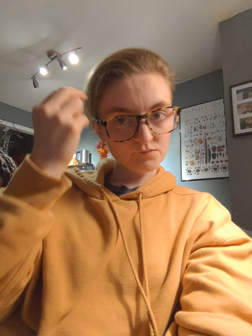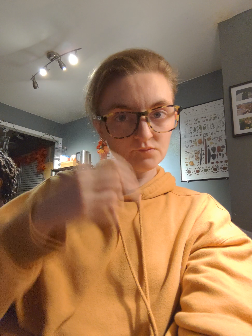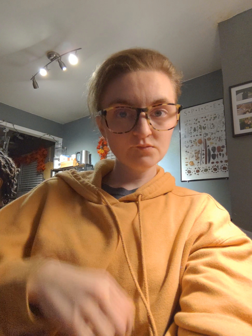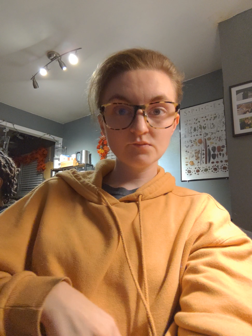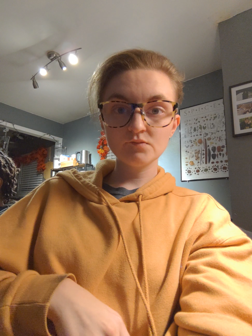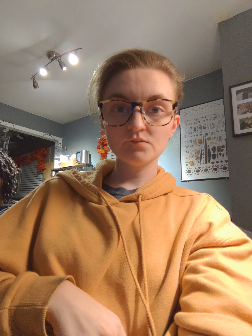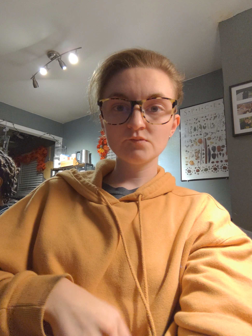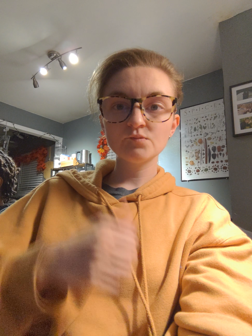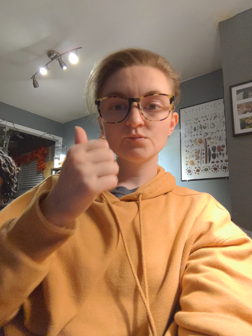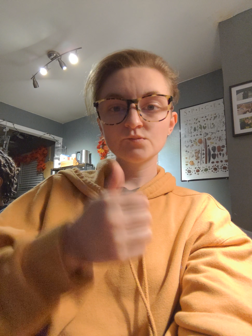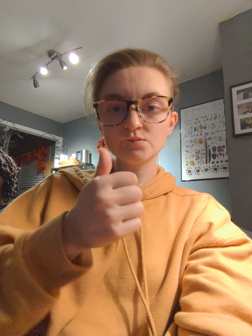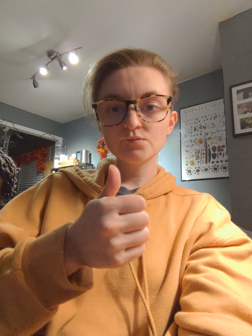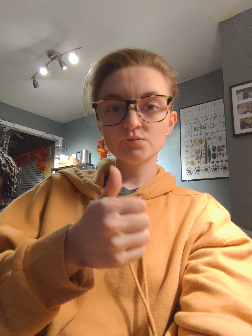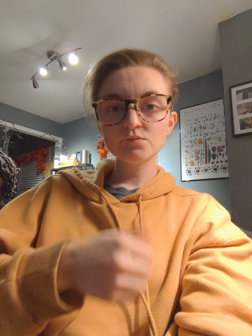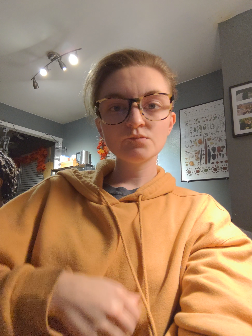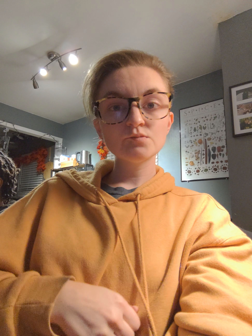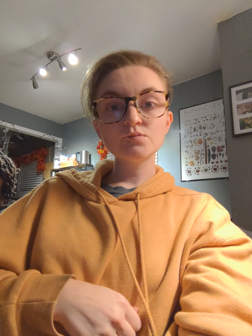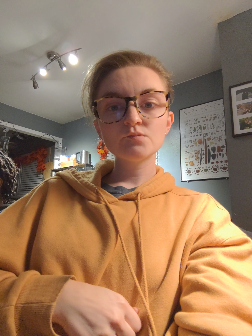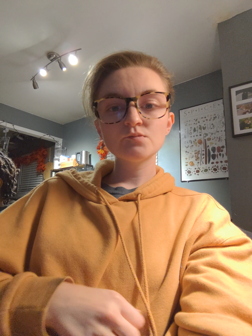help